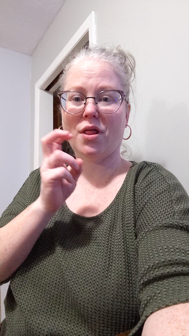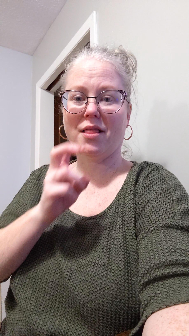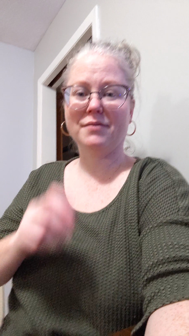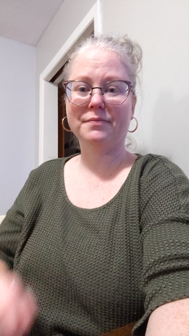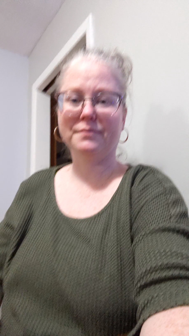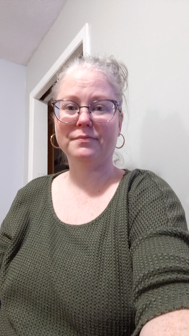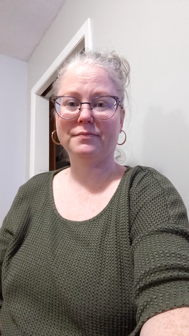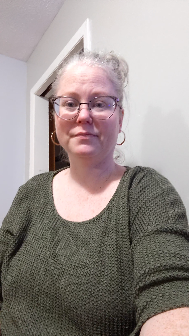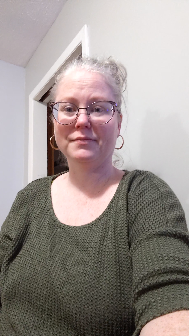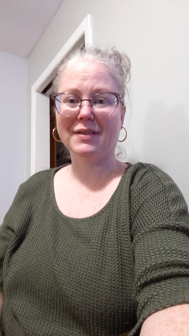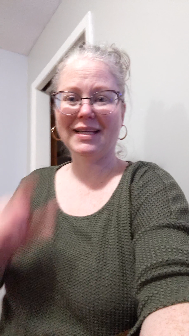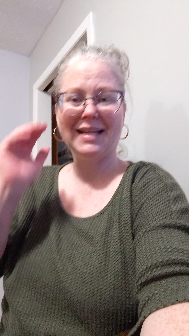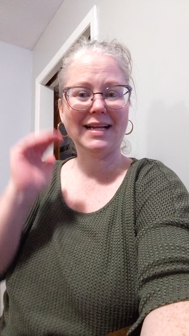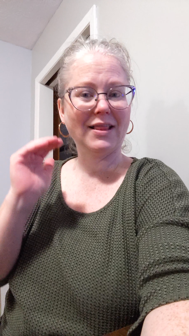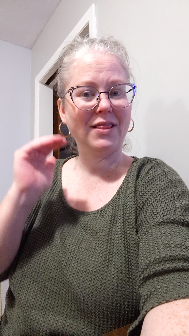little